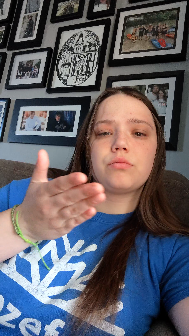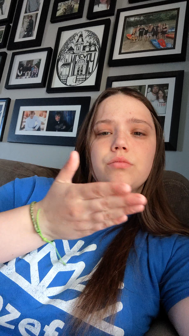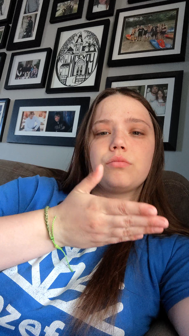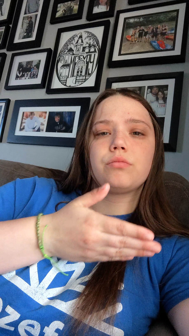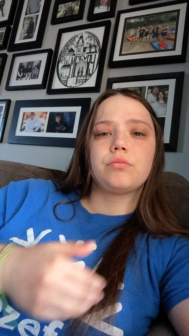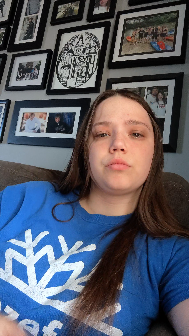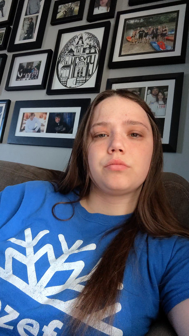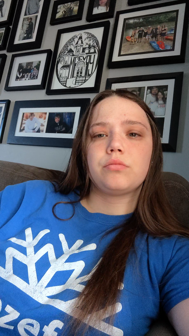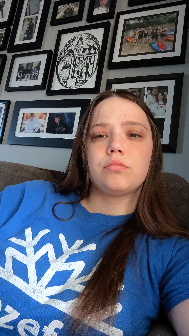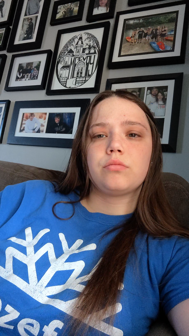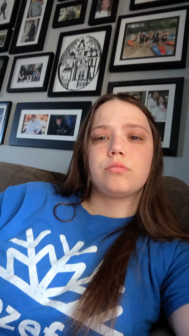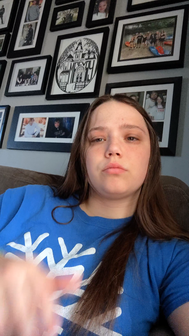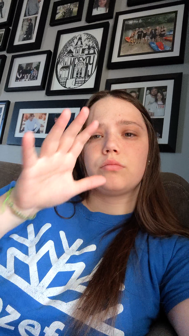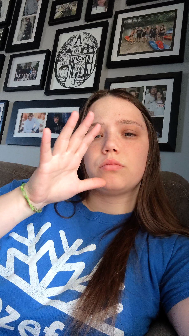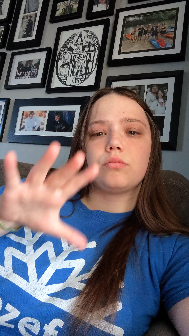lady